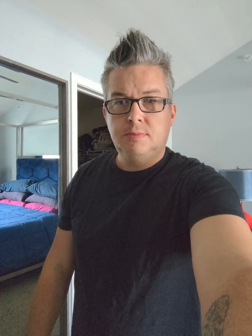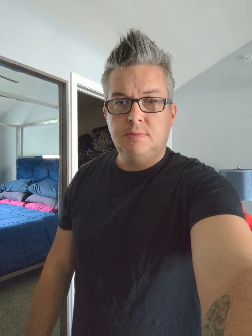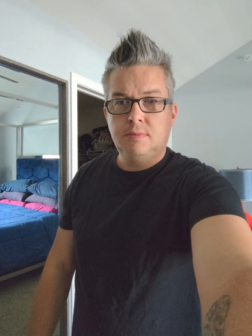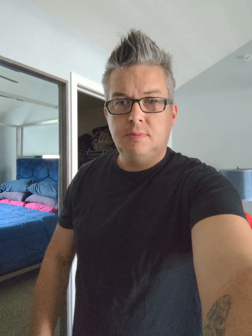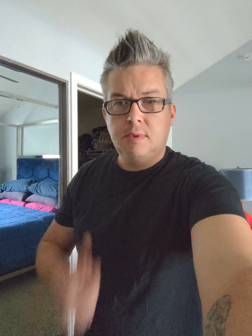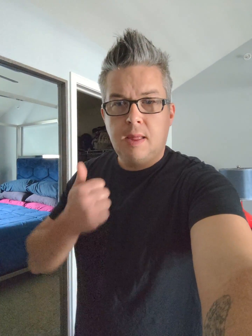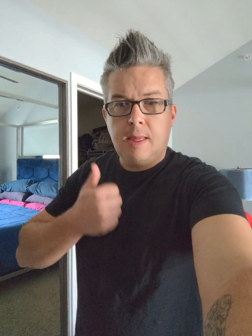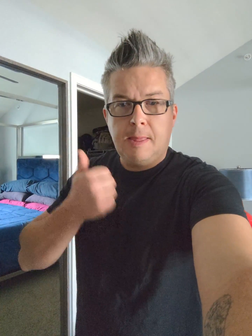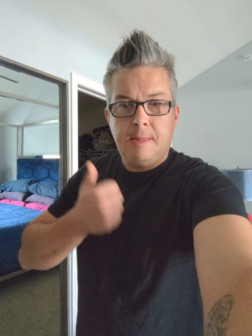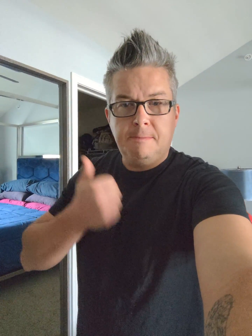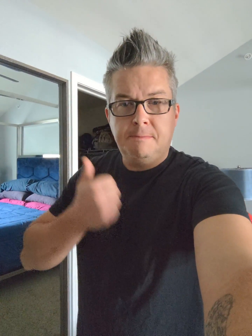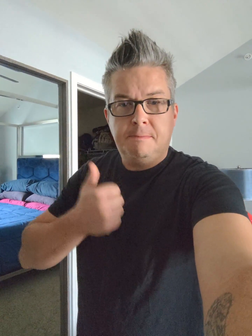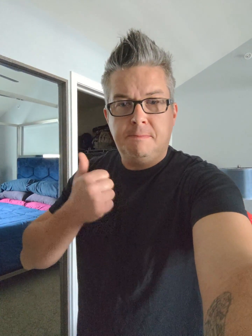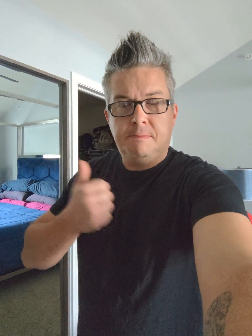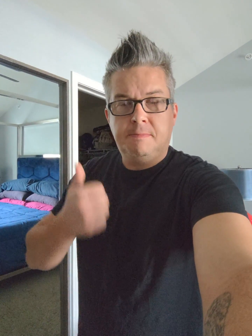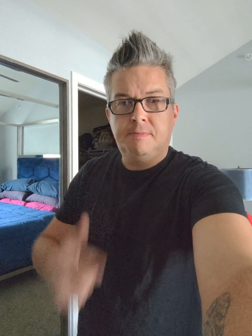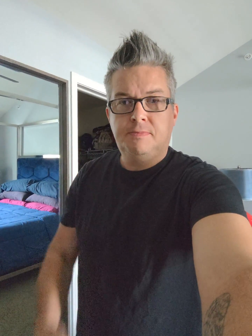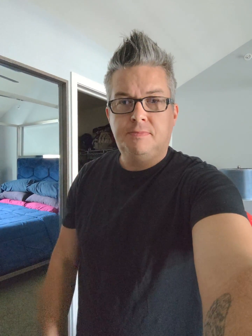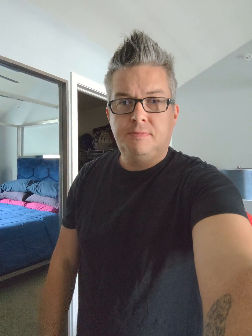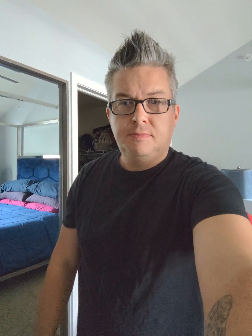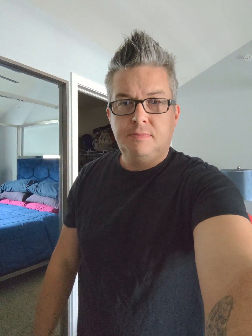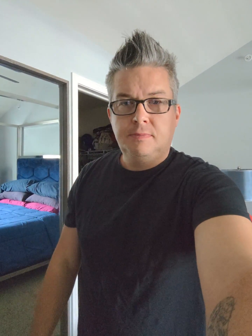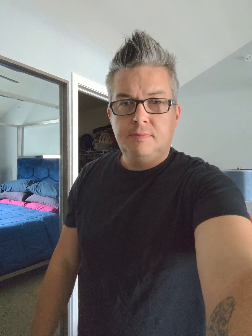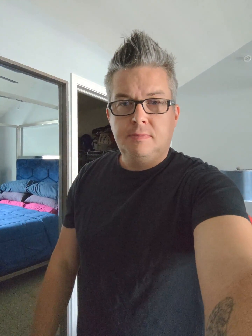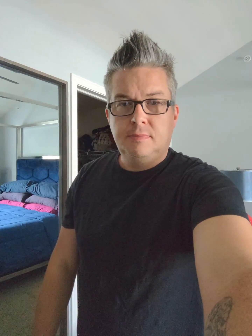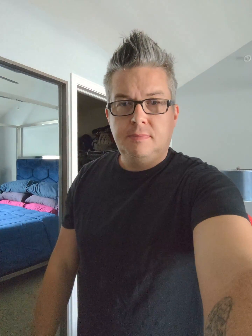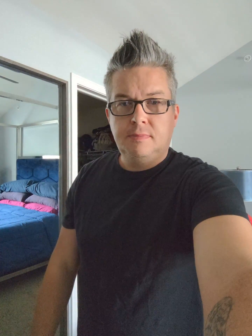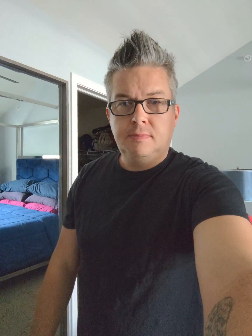help